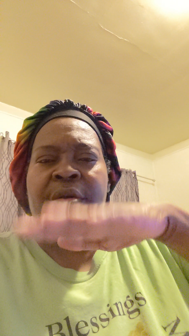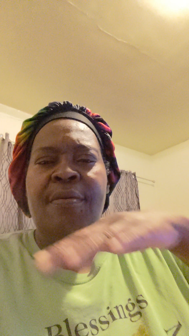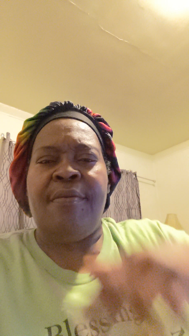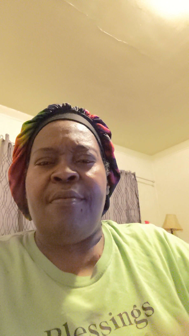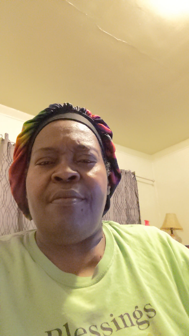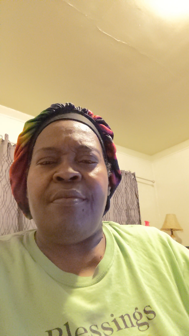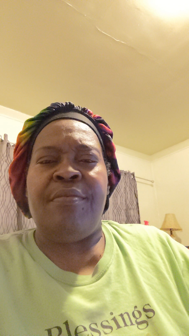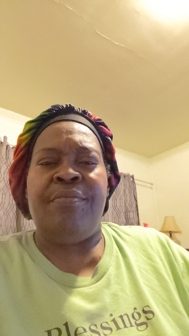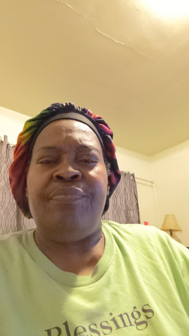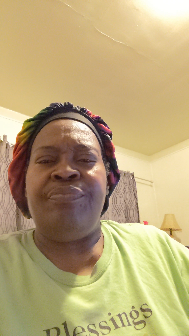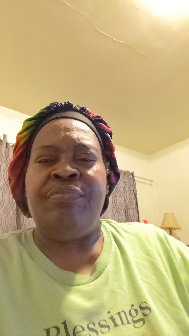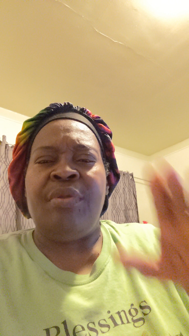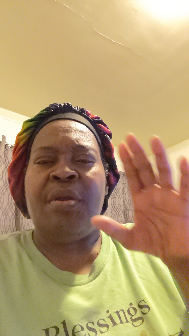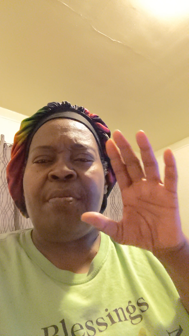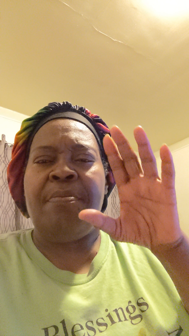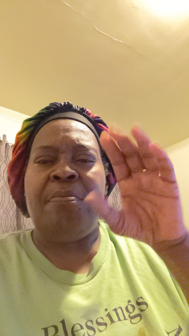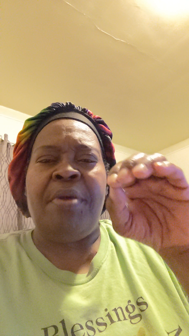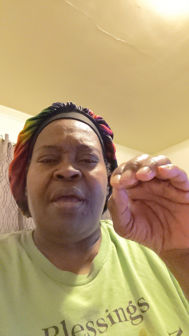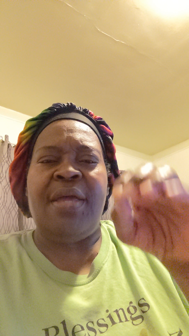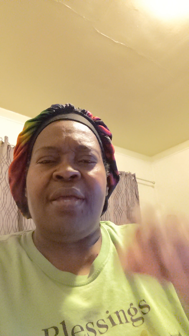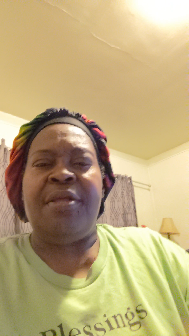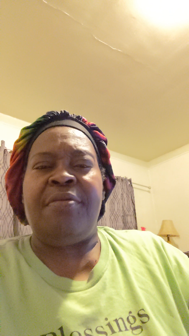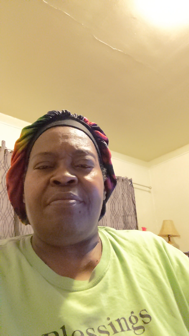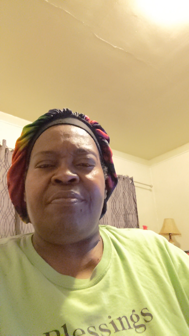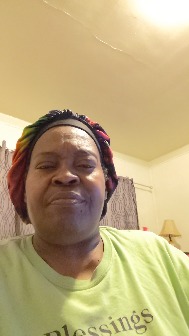bite